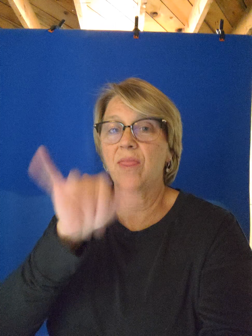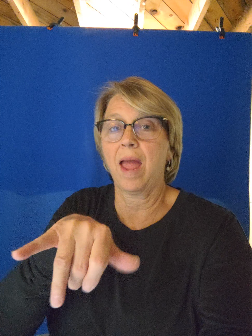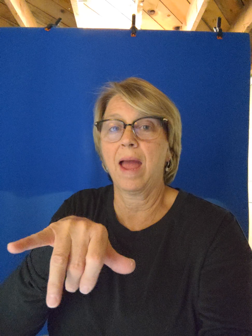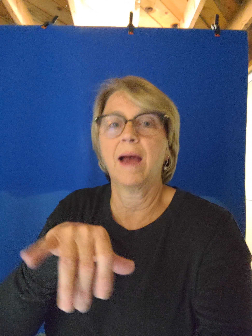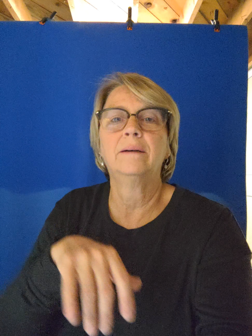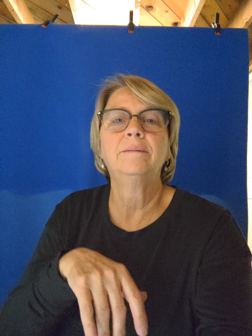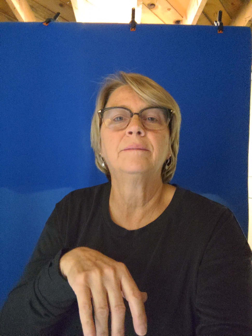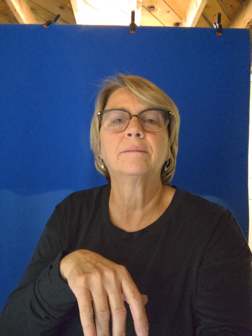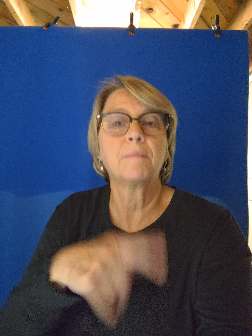that